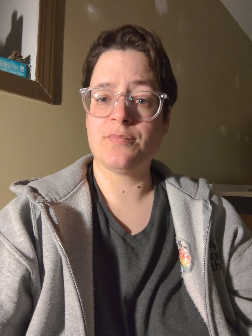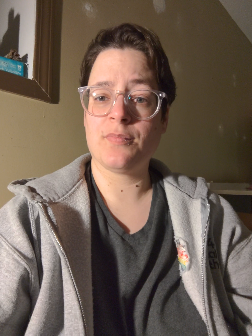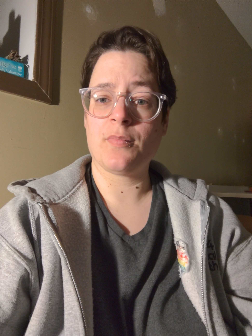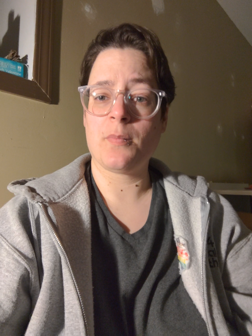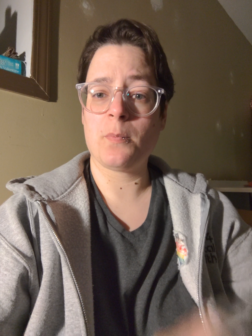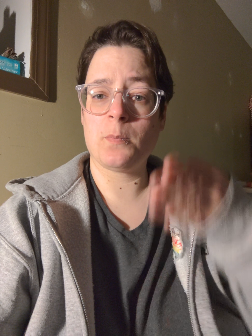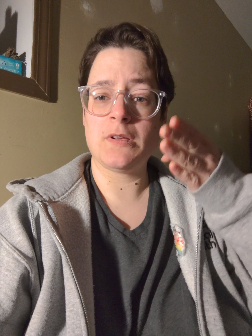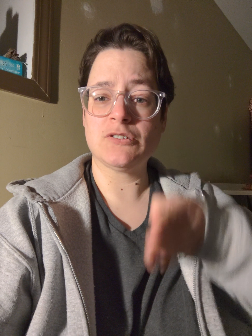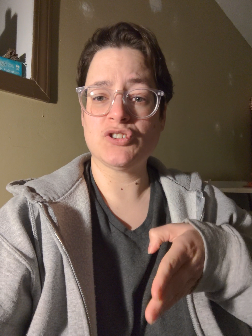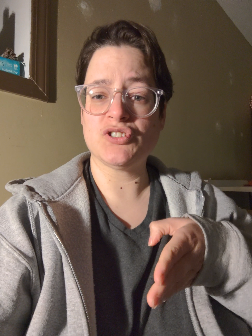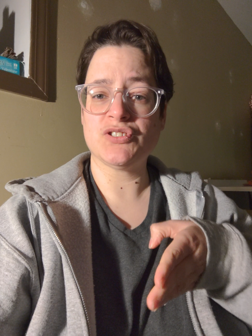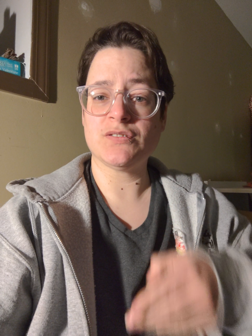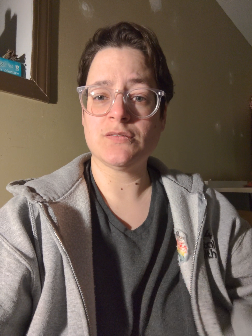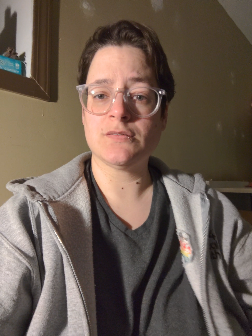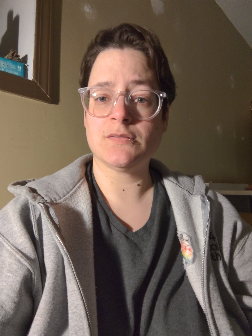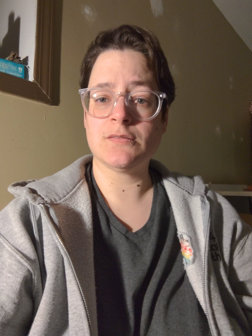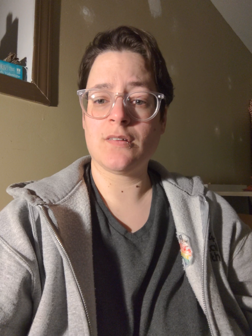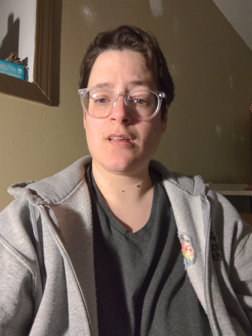person